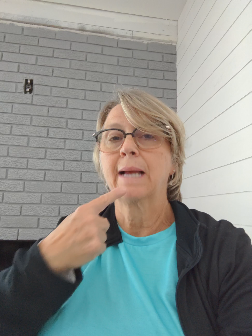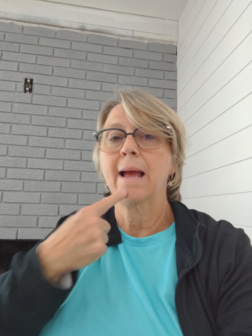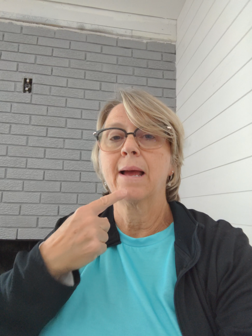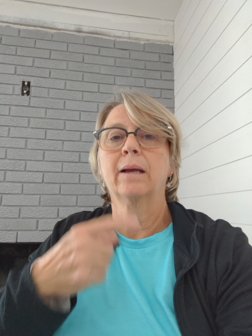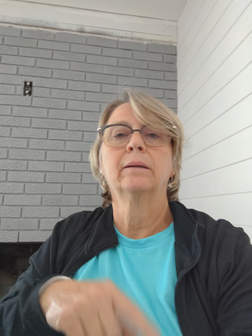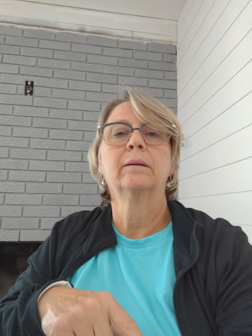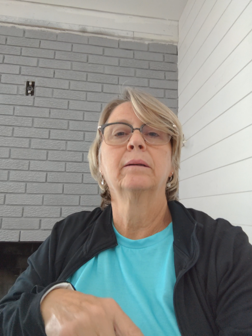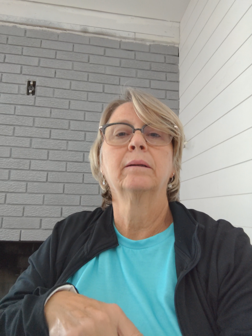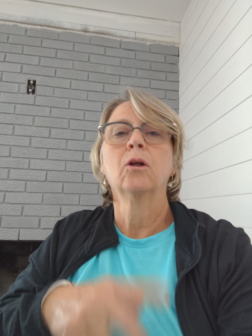say